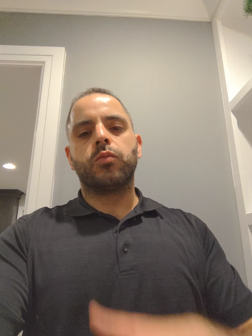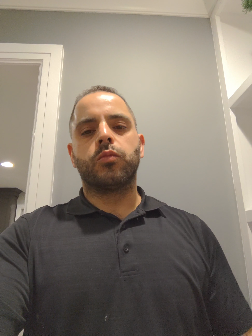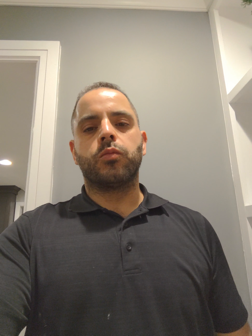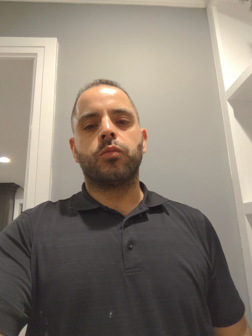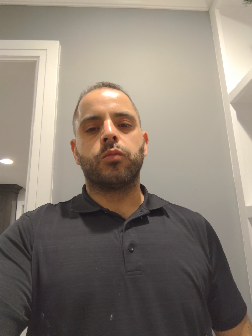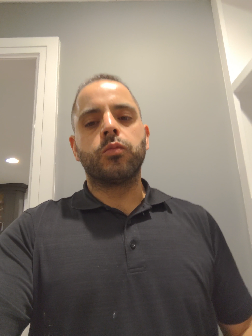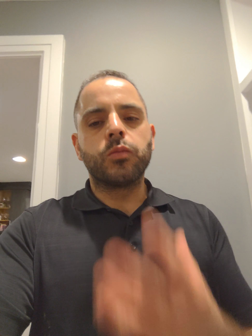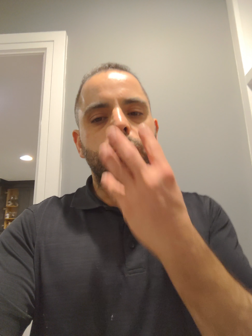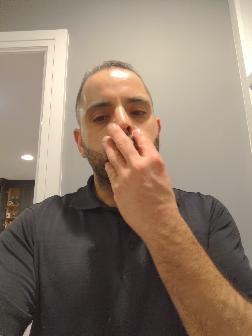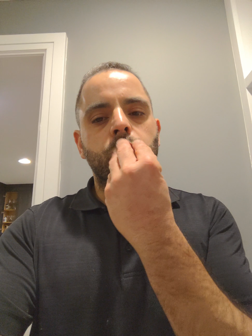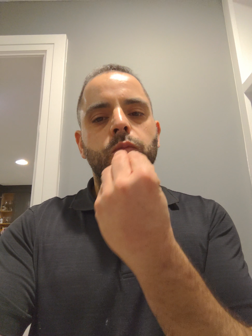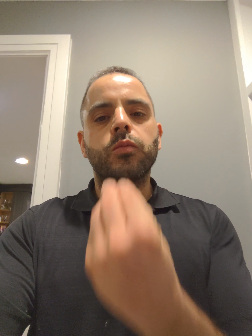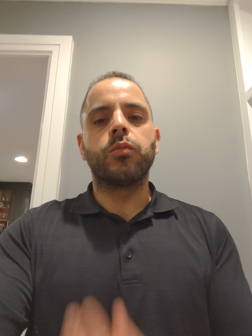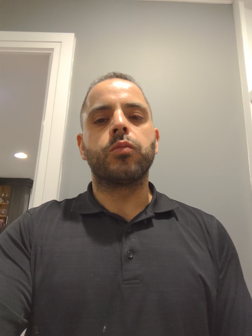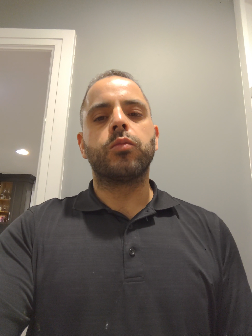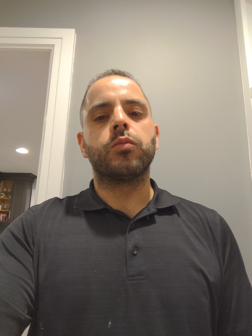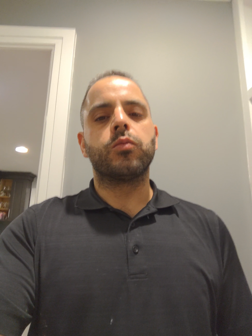wolf